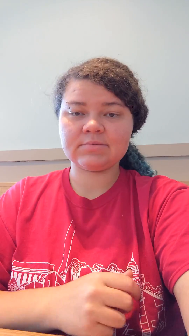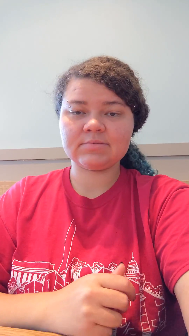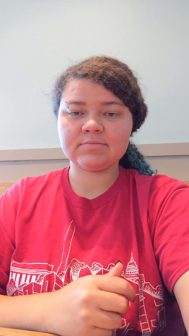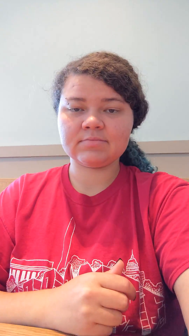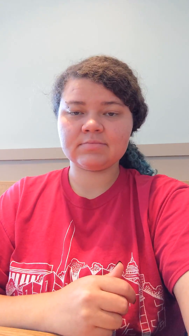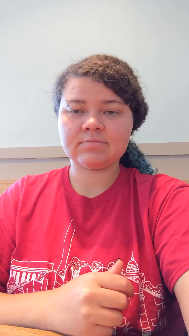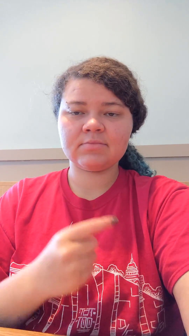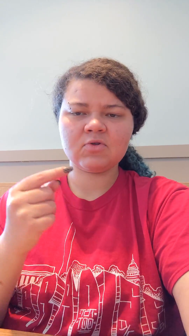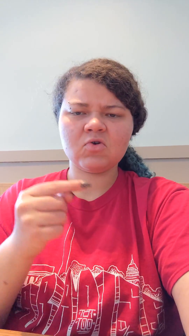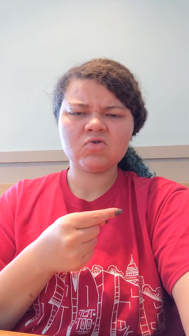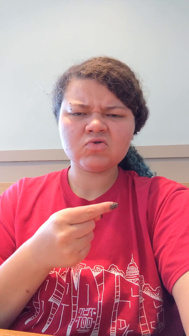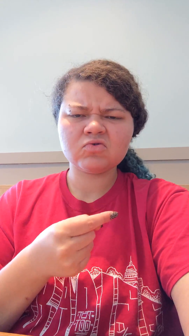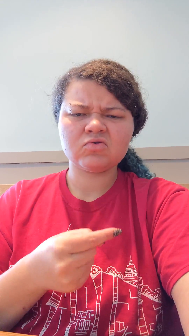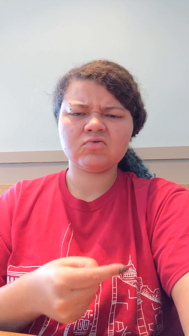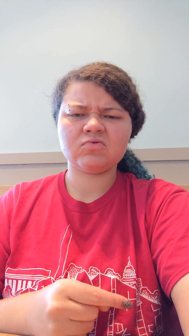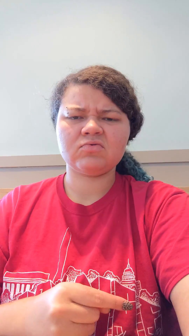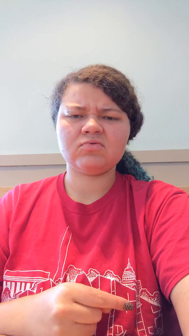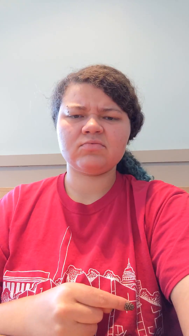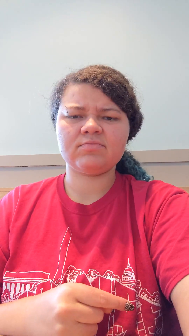hurt